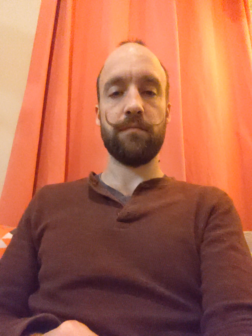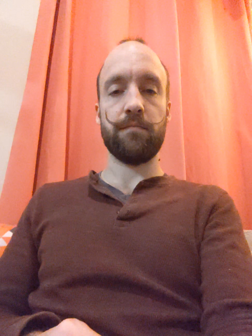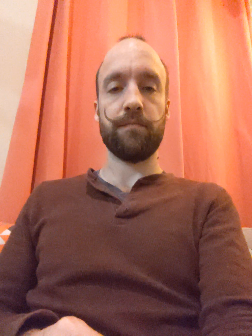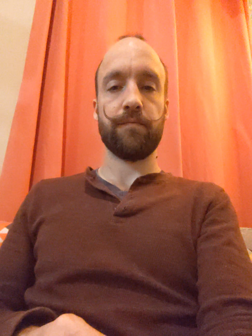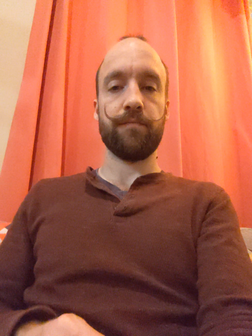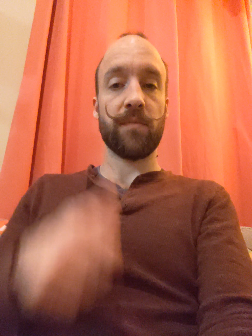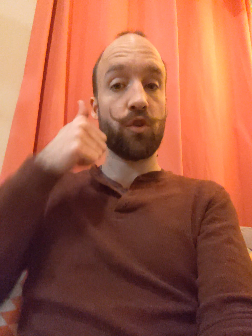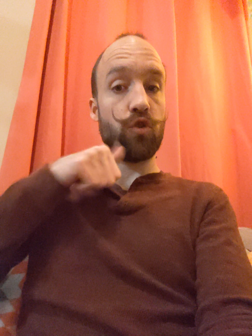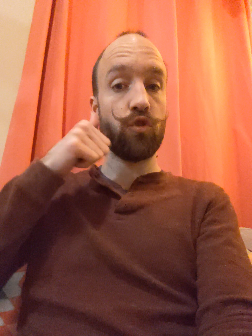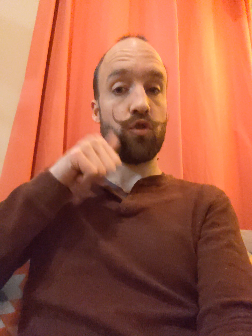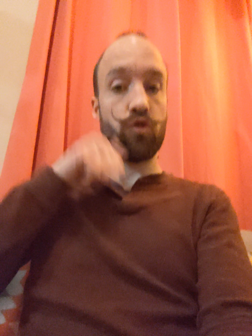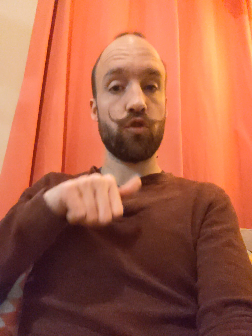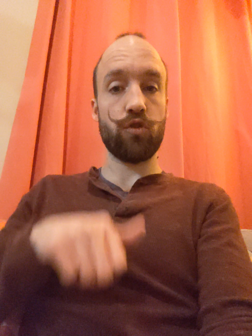girl